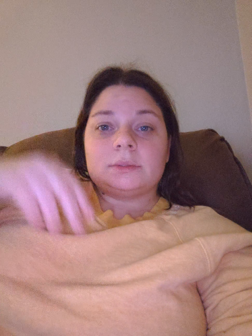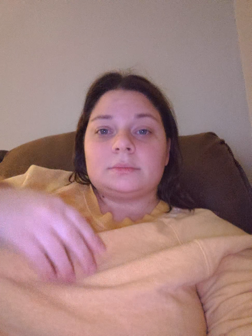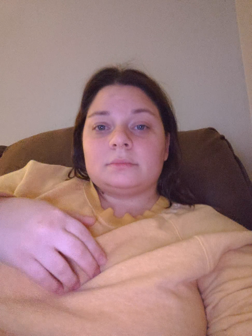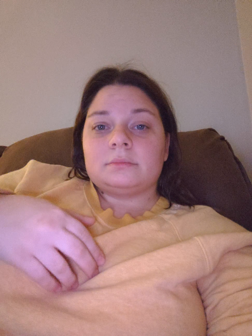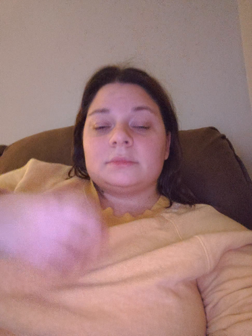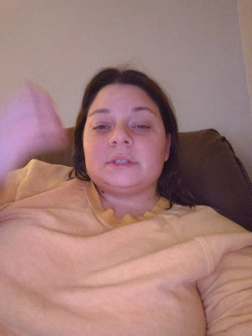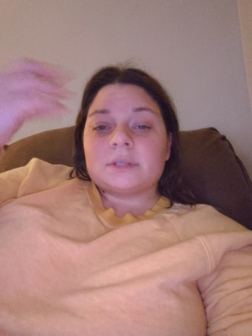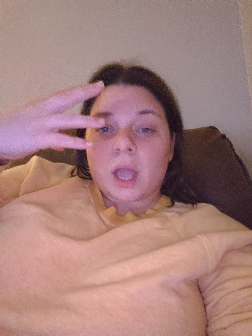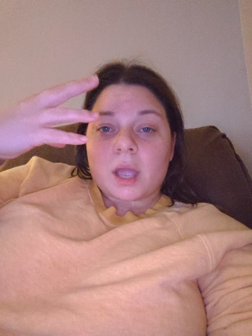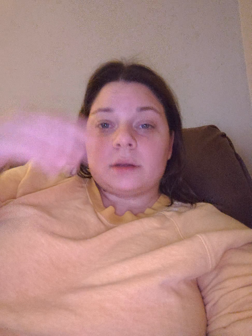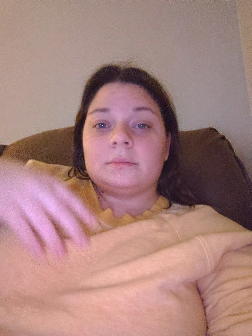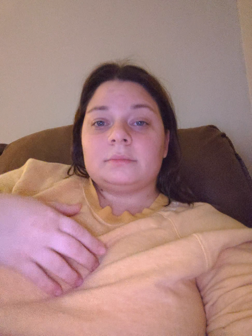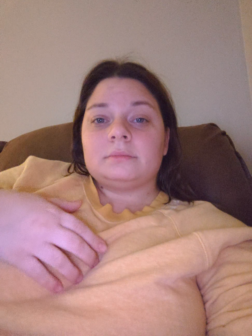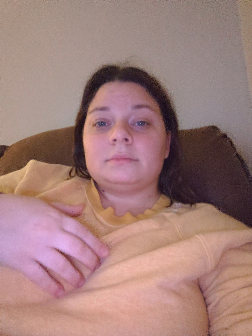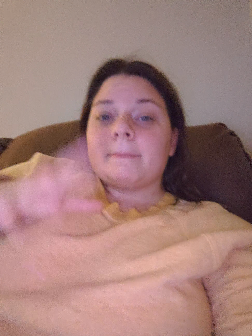sun